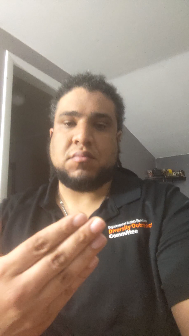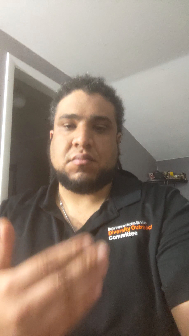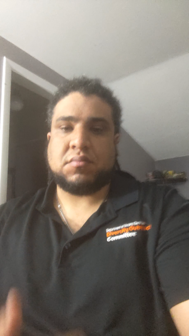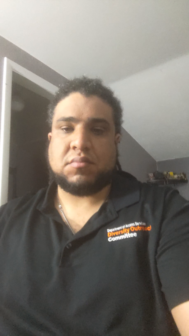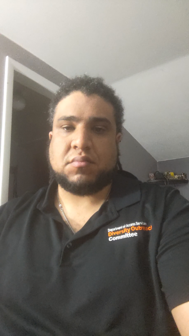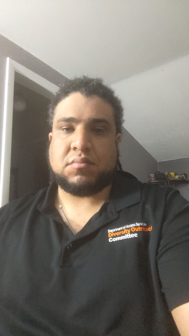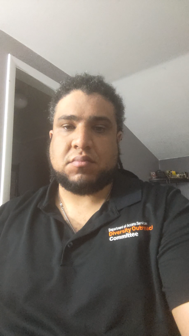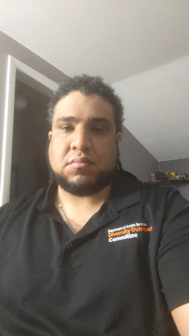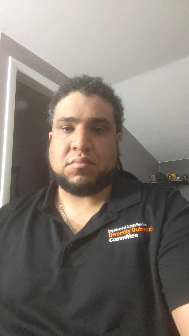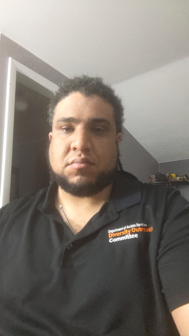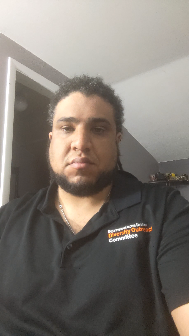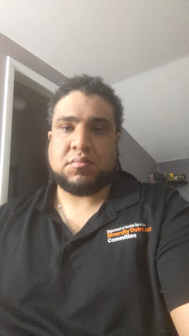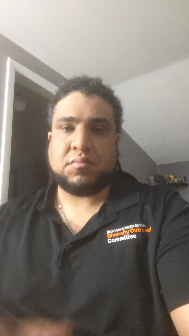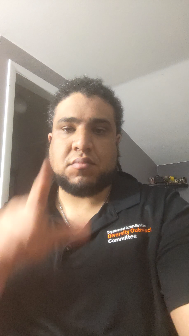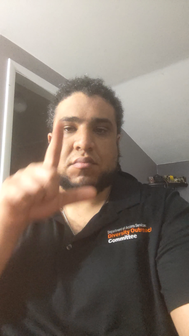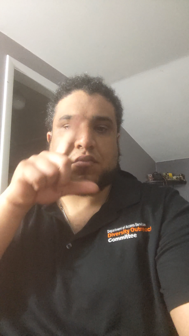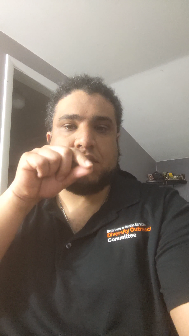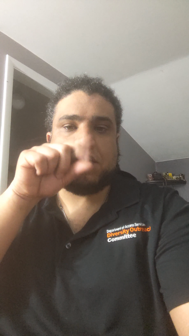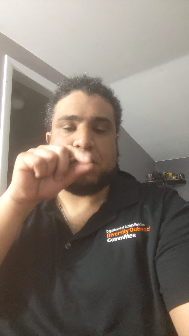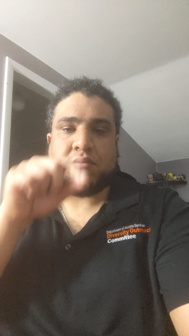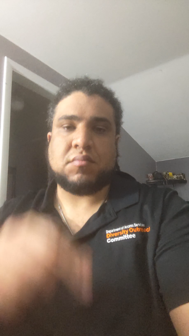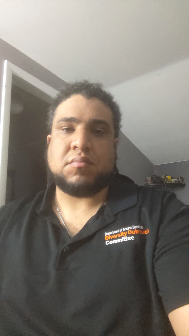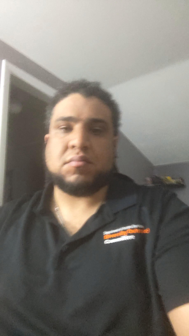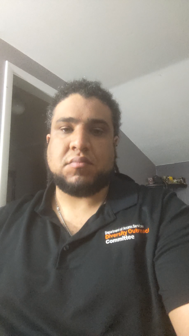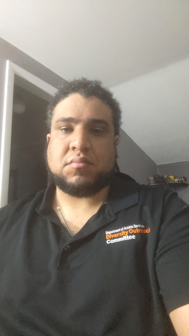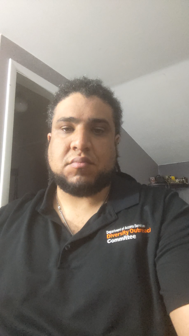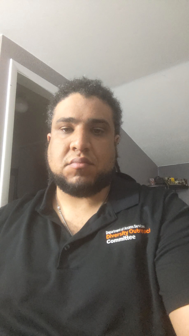chicken